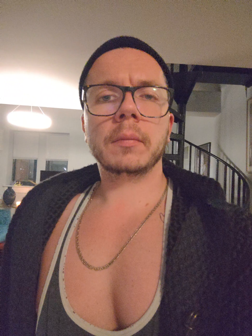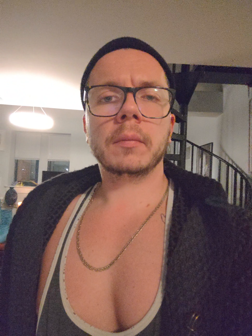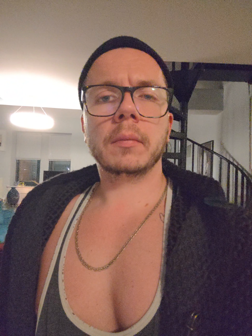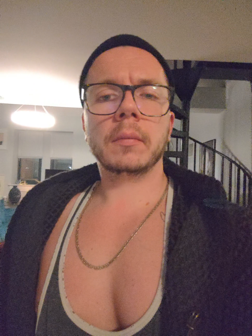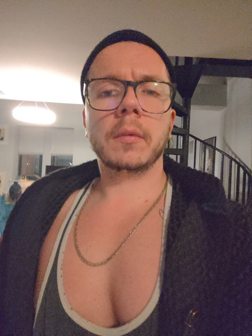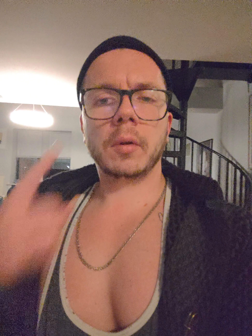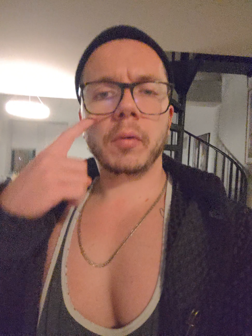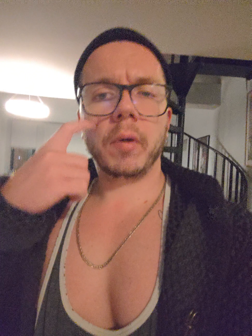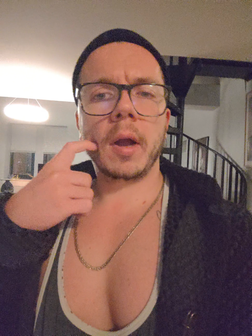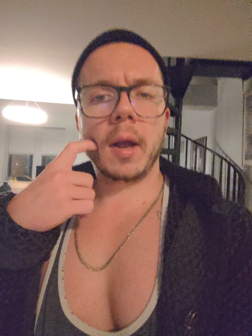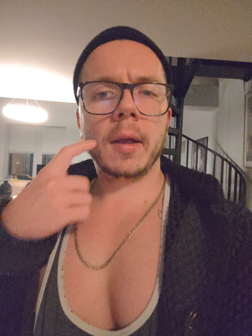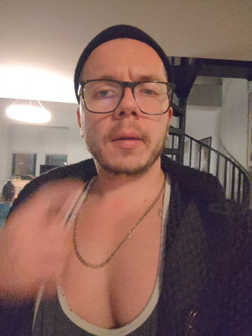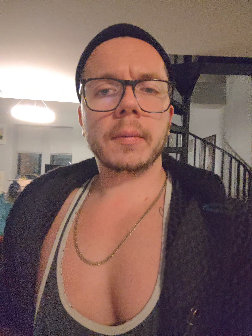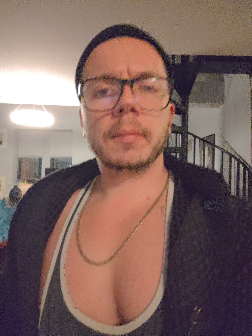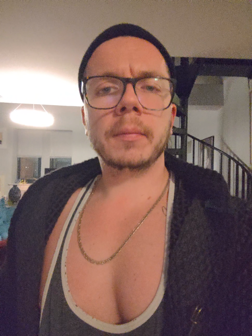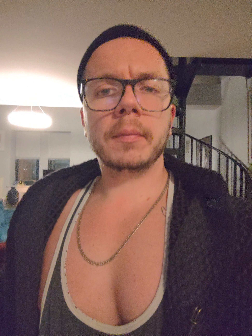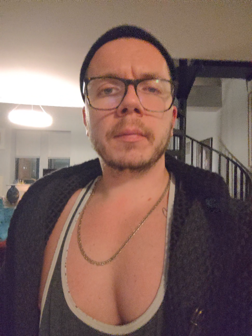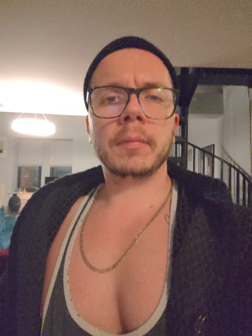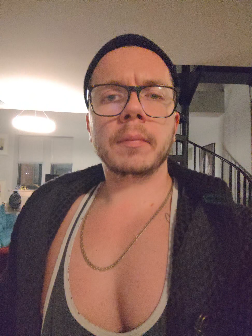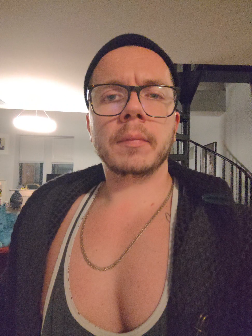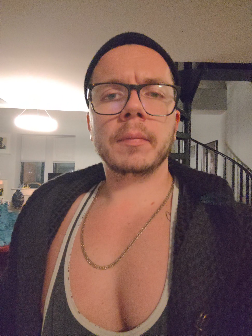cry